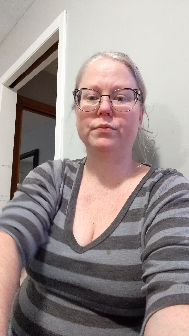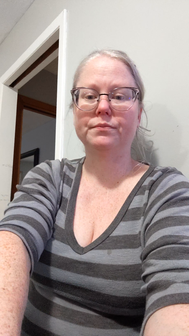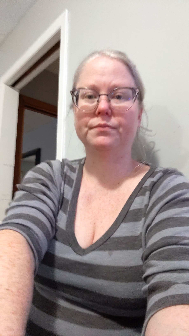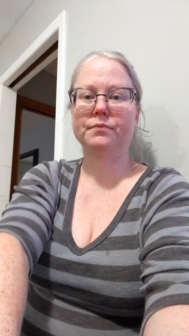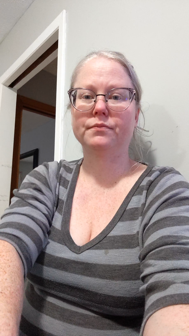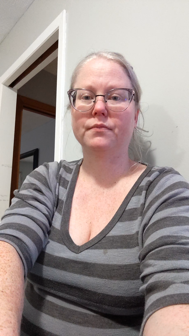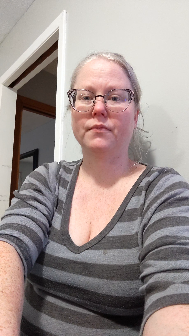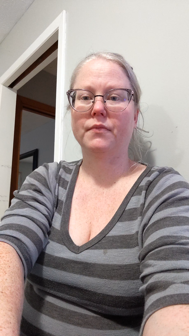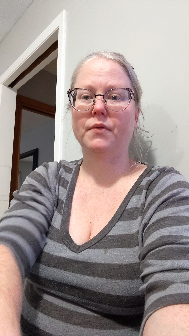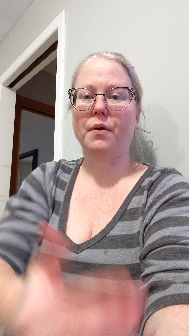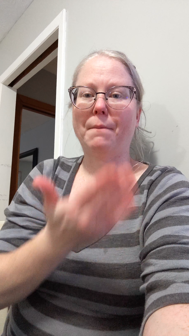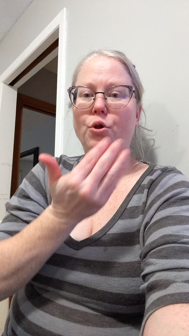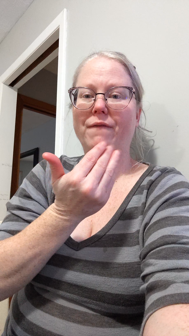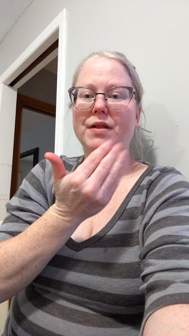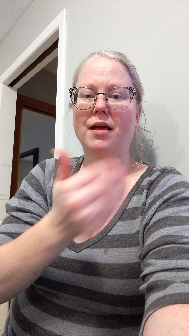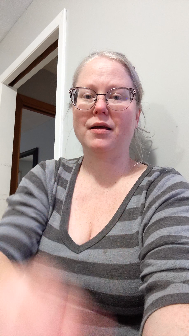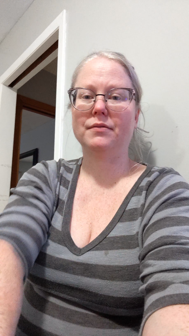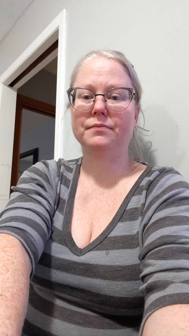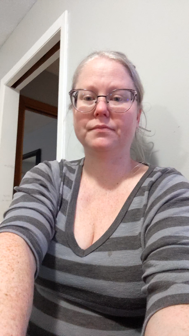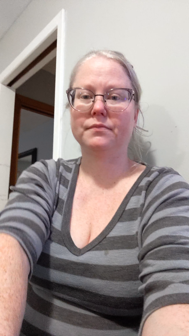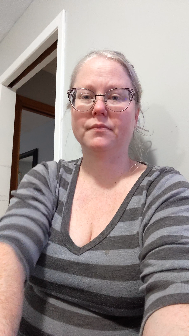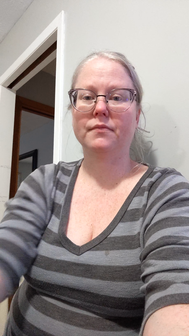butterfly